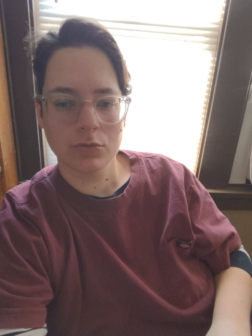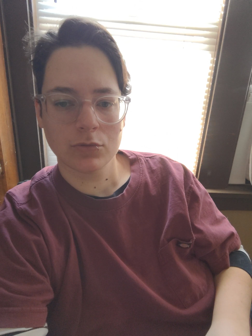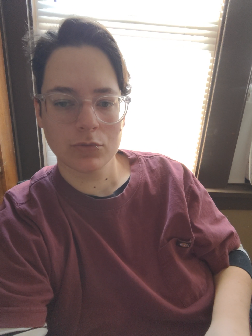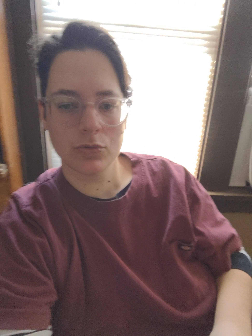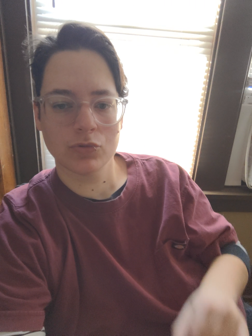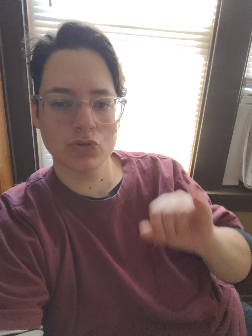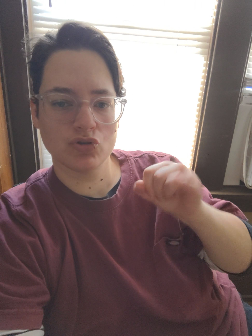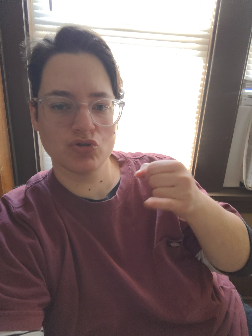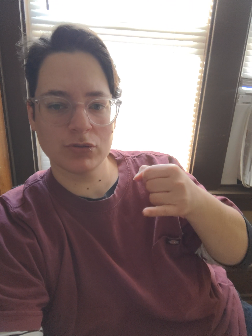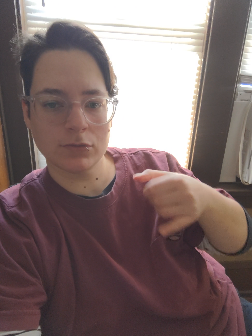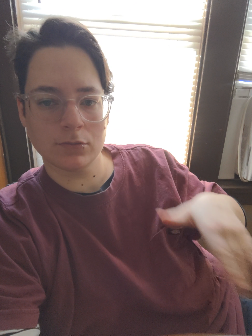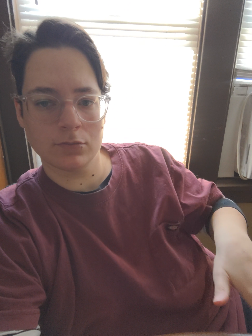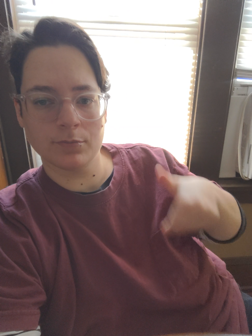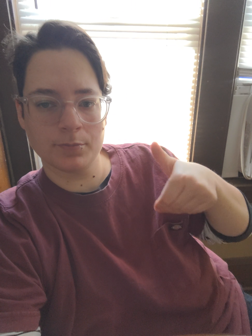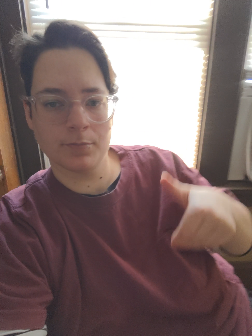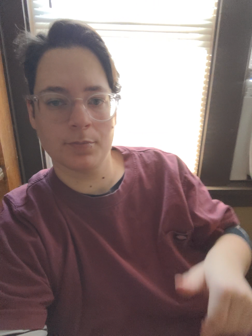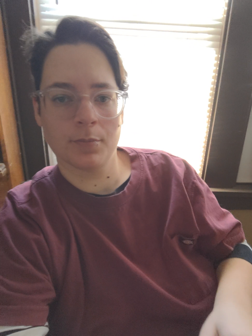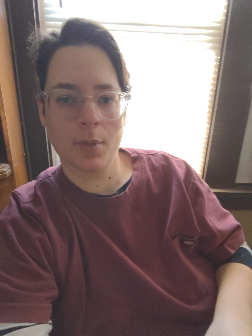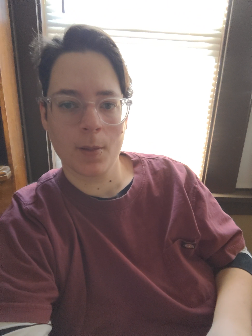jeans